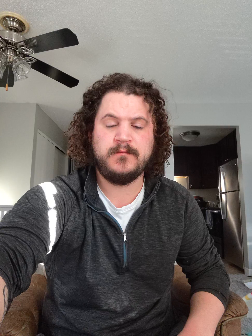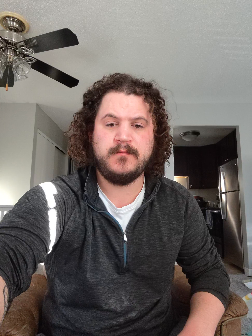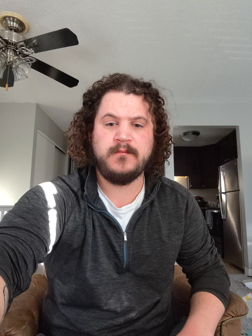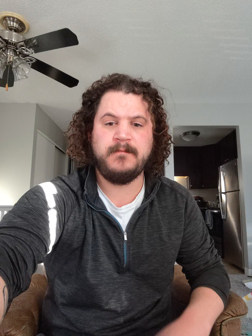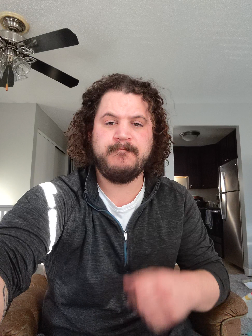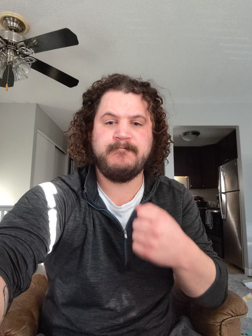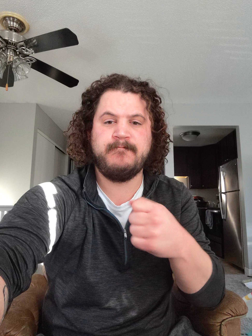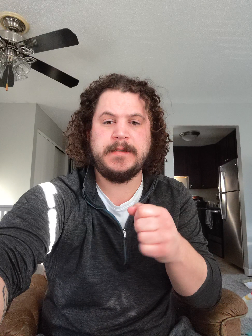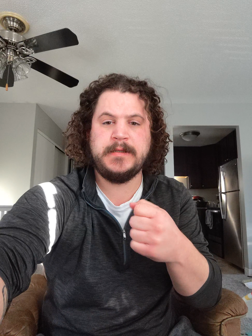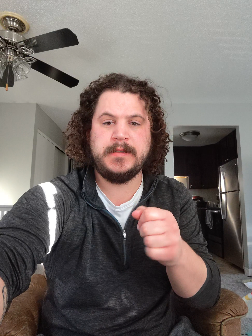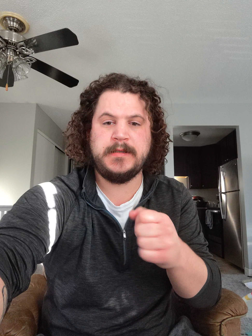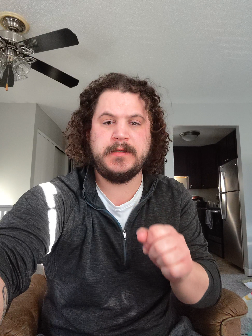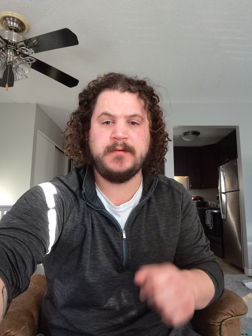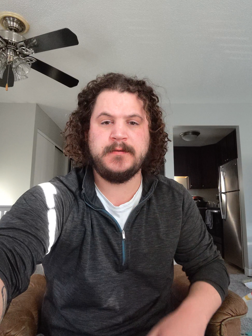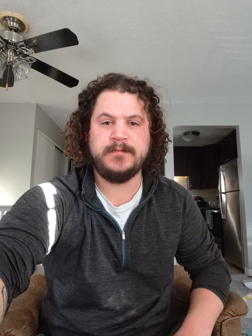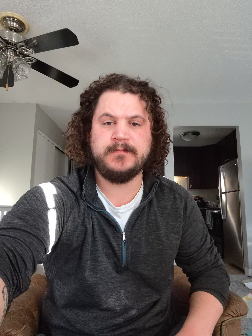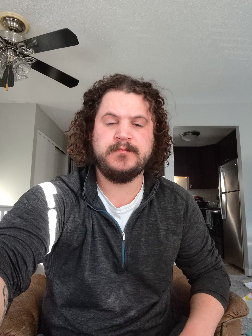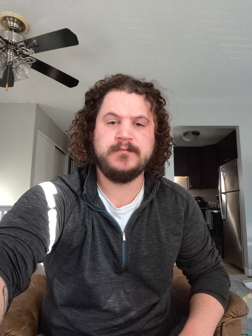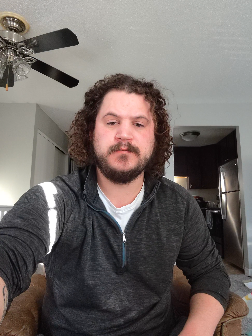make